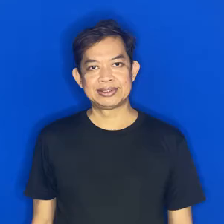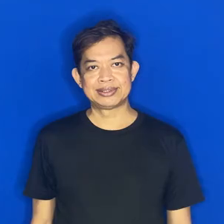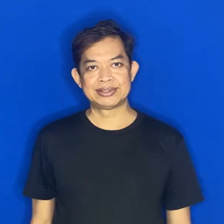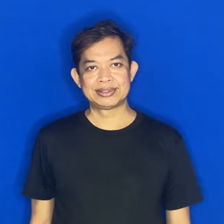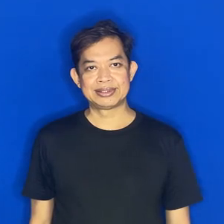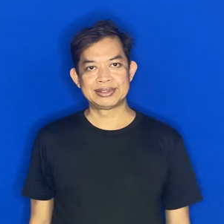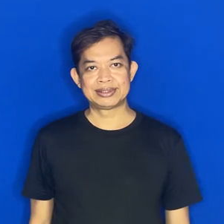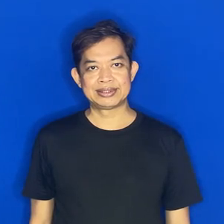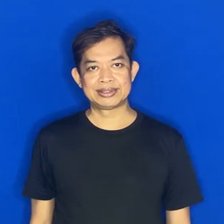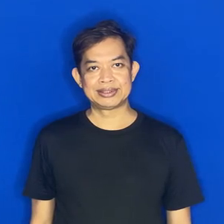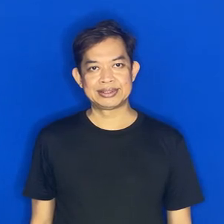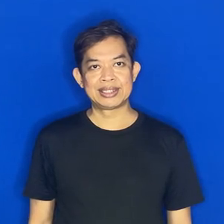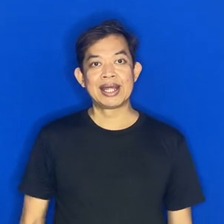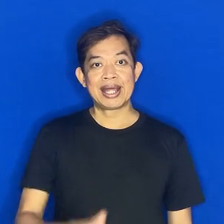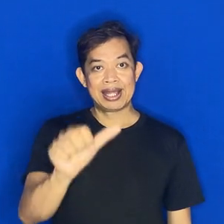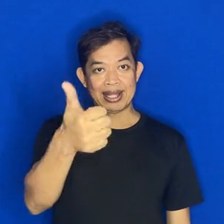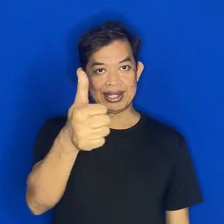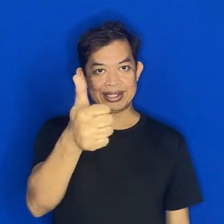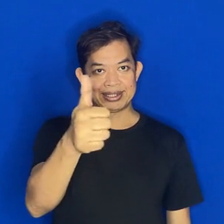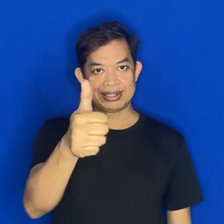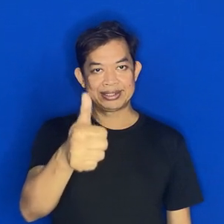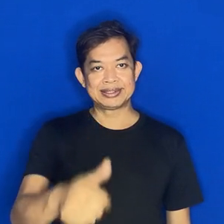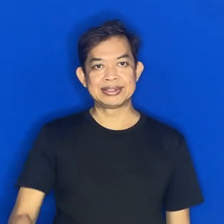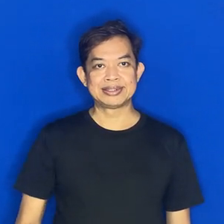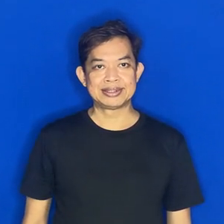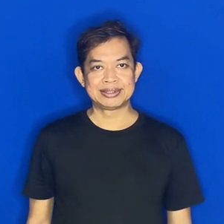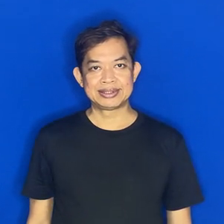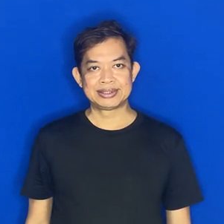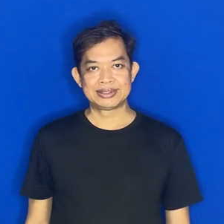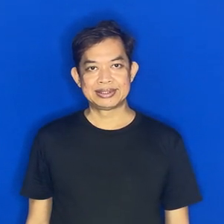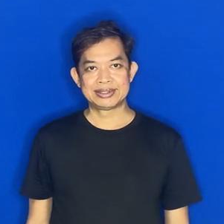ten